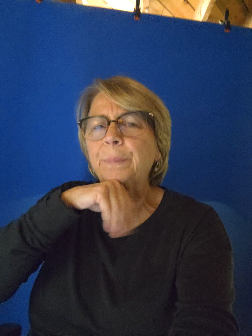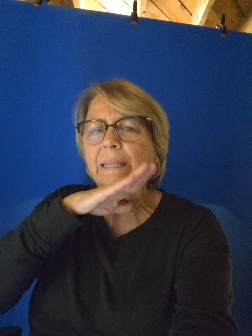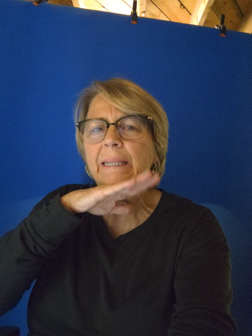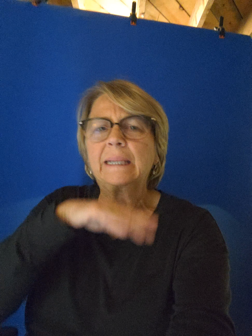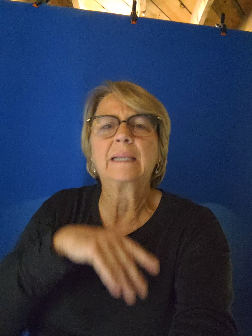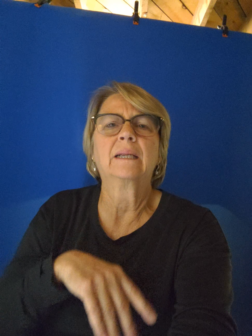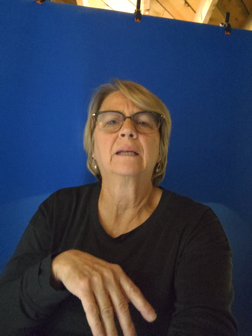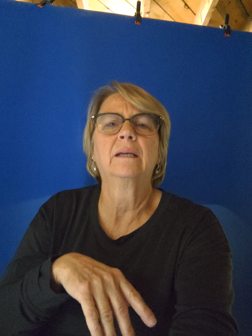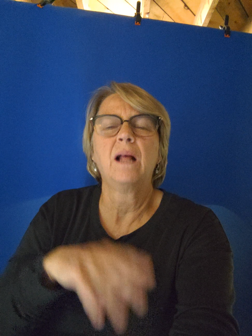pig